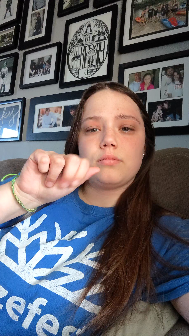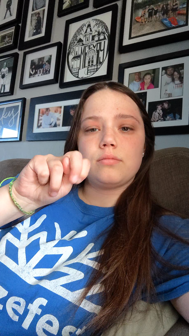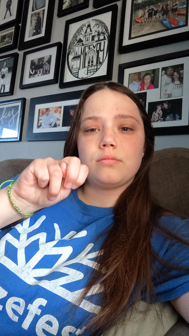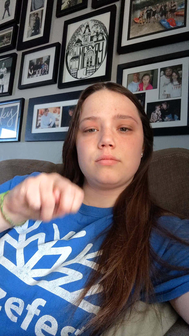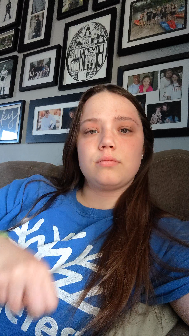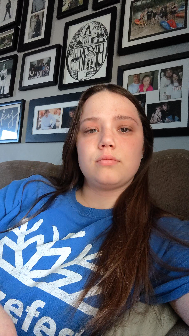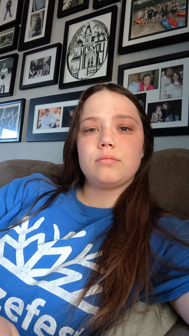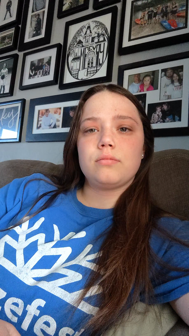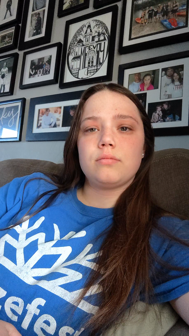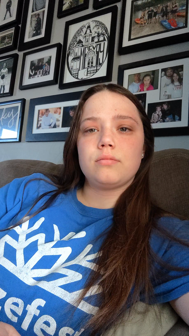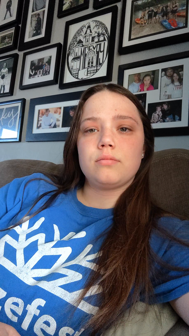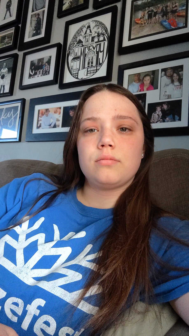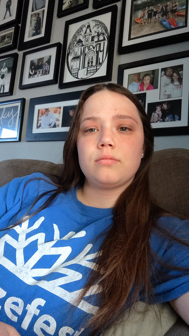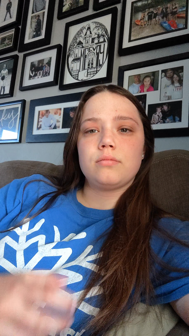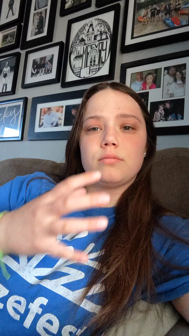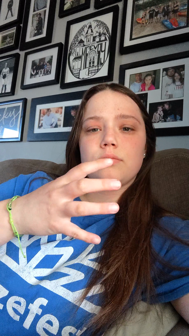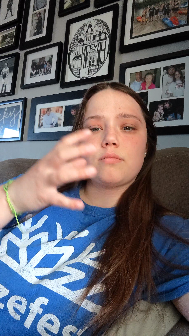a lot